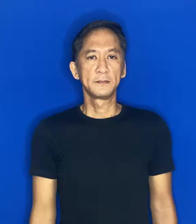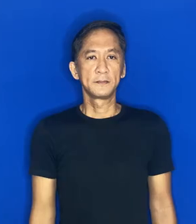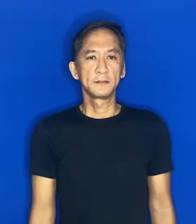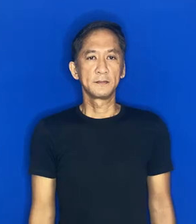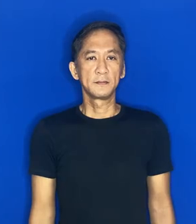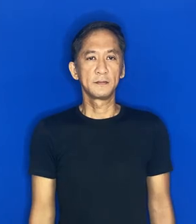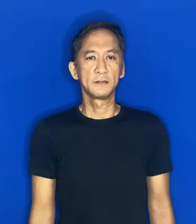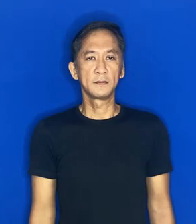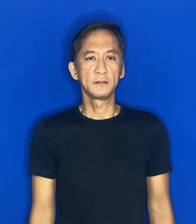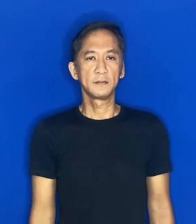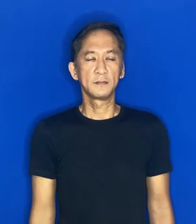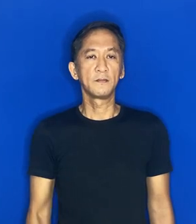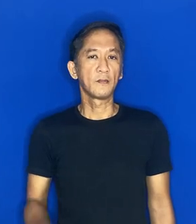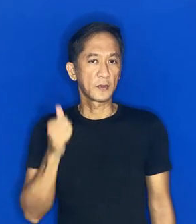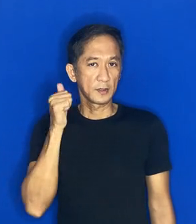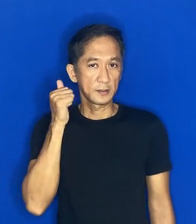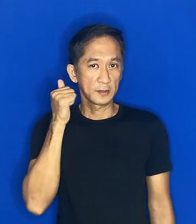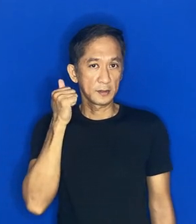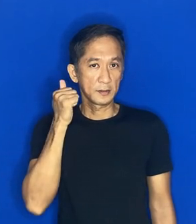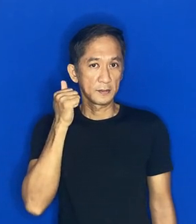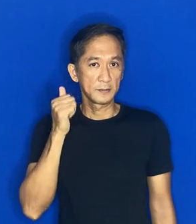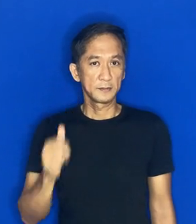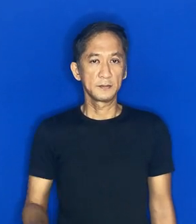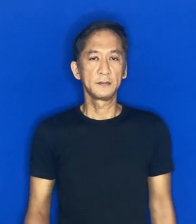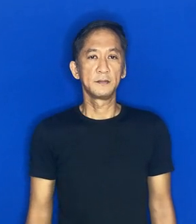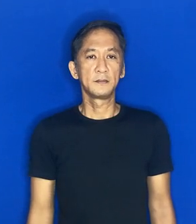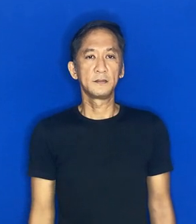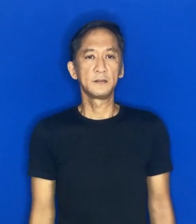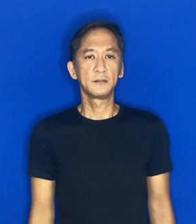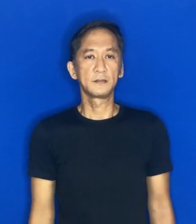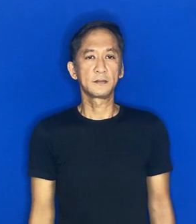auntie